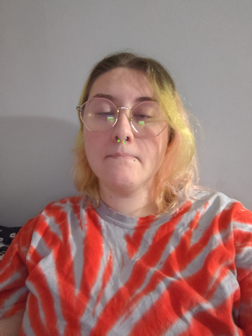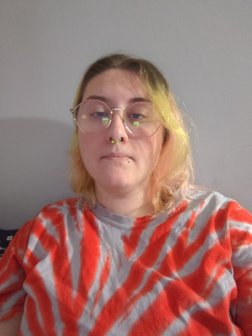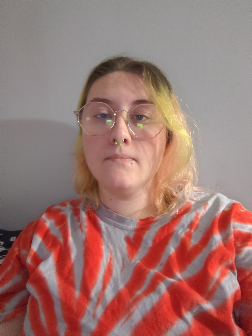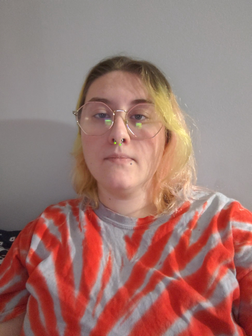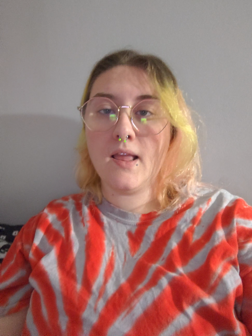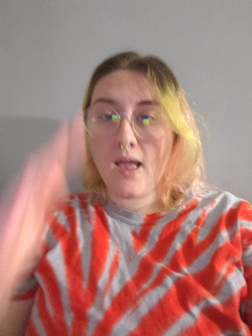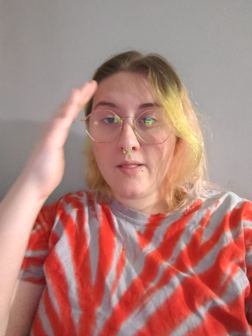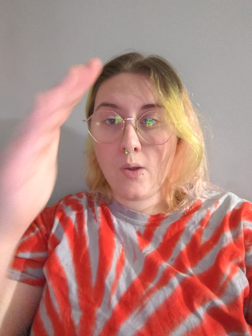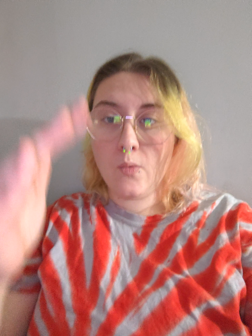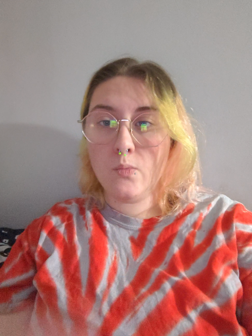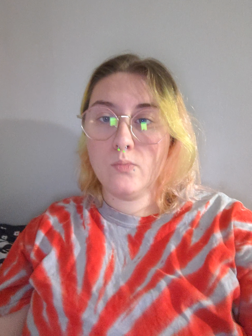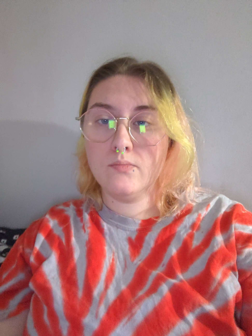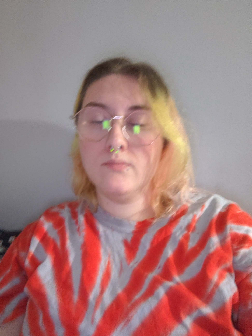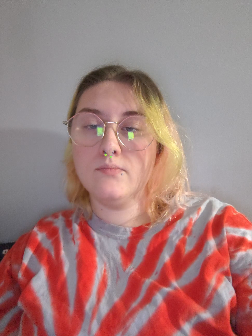hello